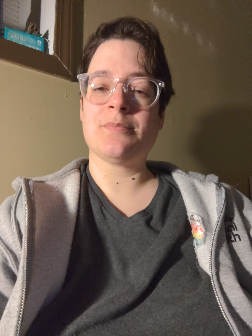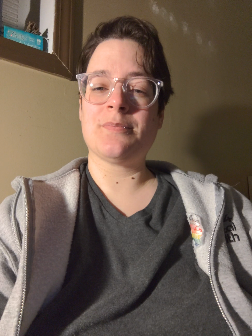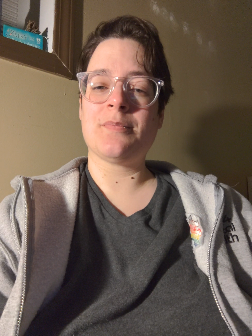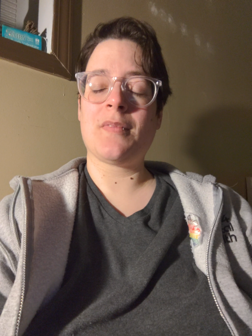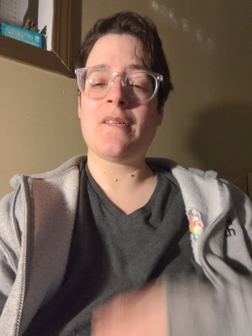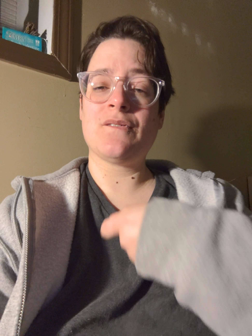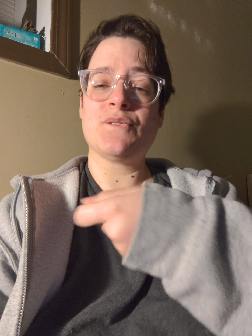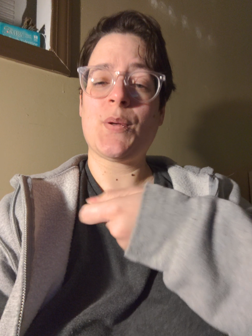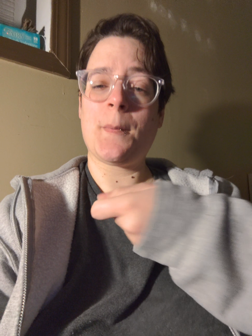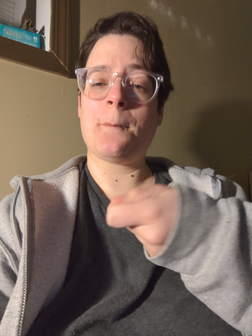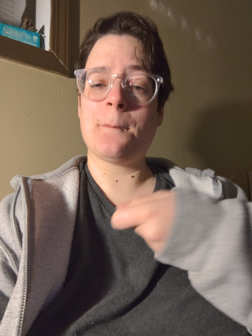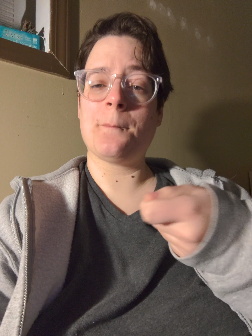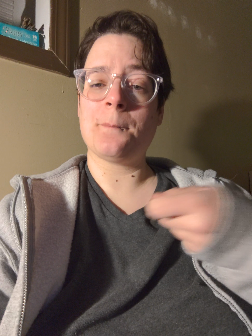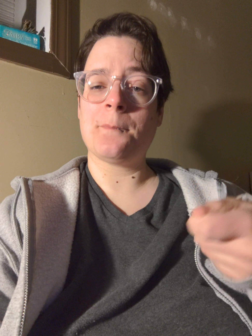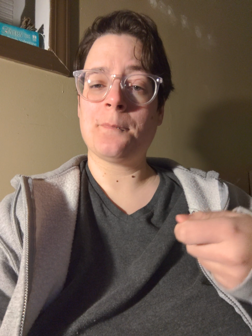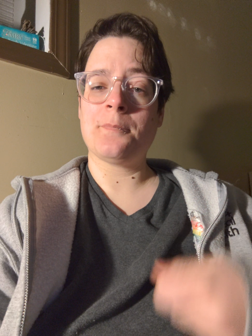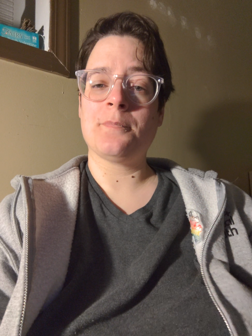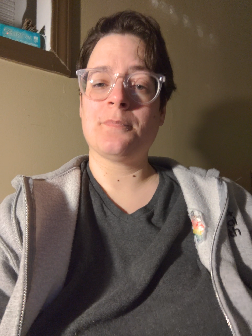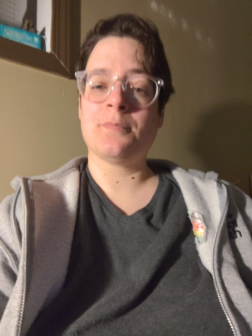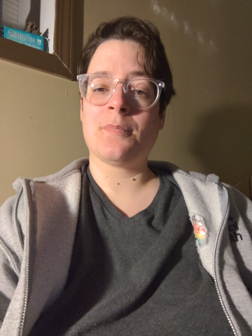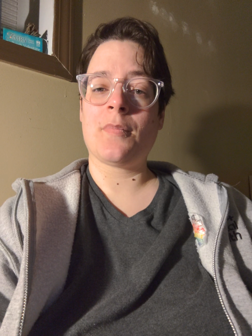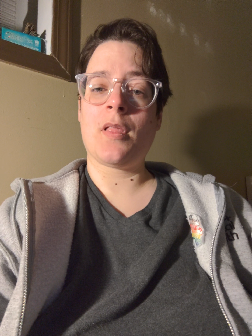vacuum